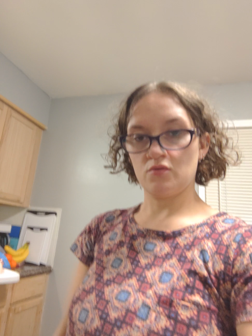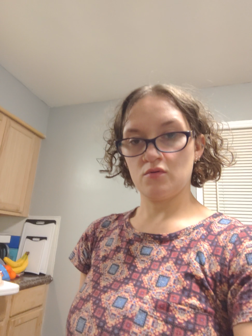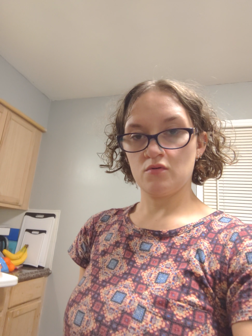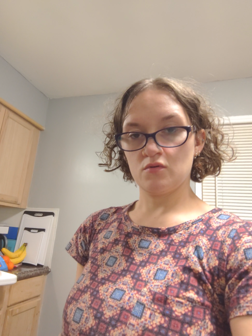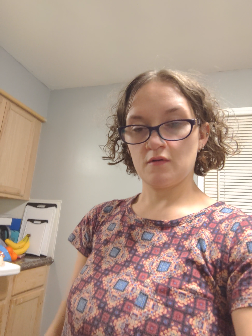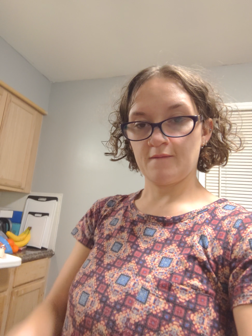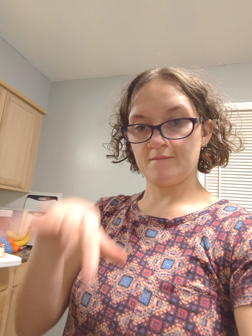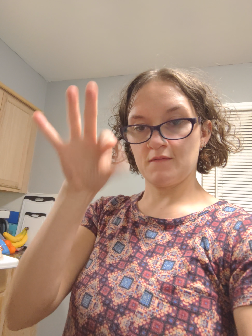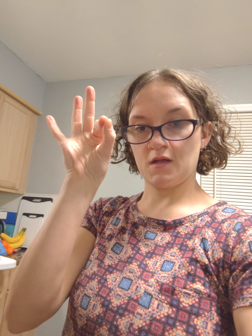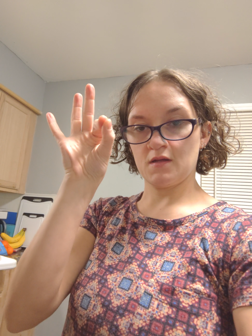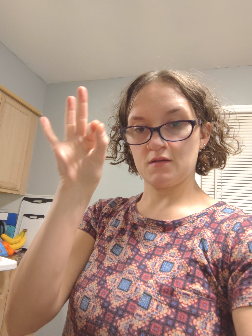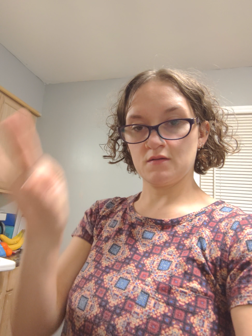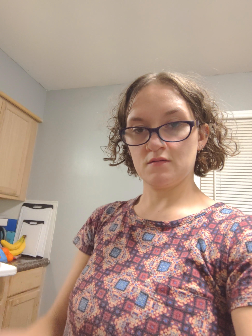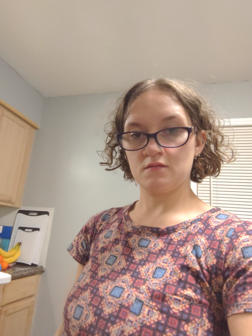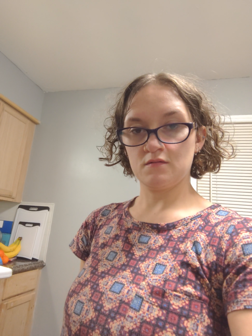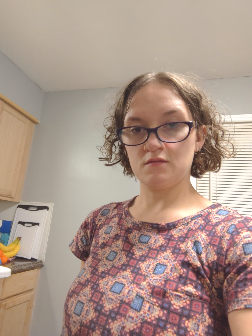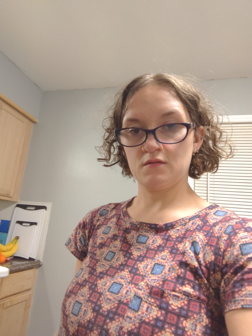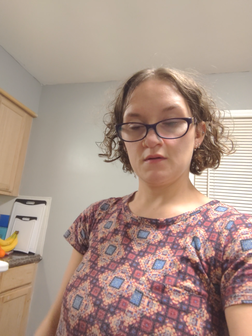find